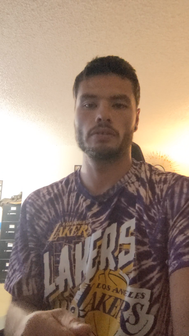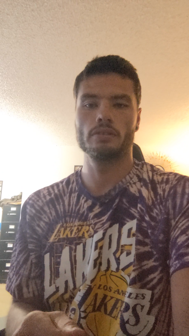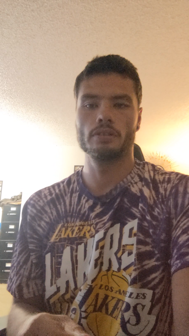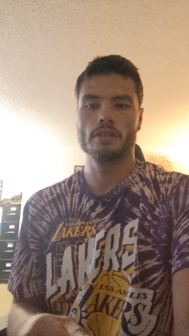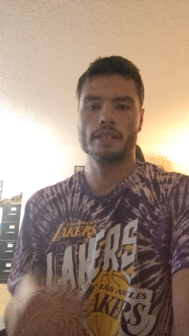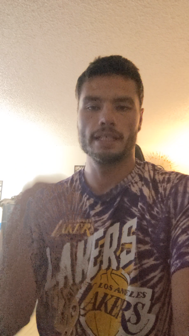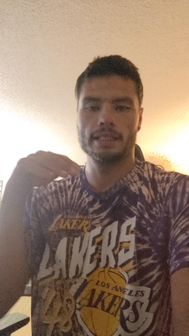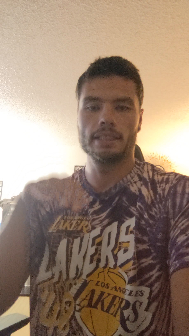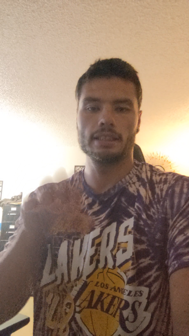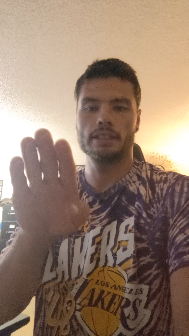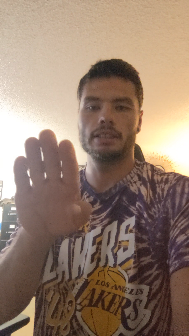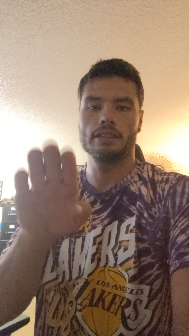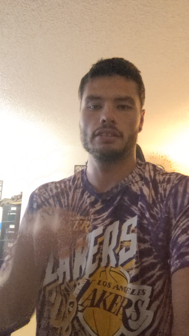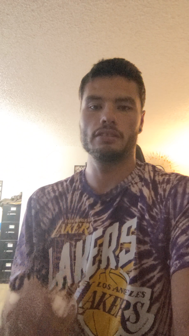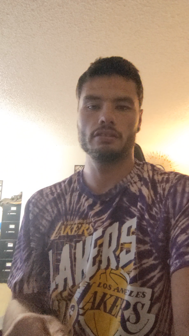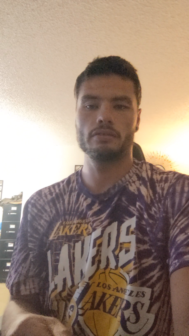enter